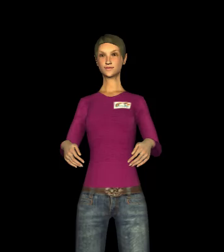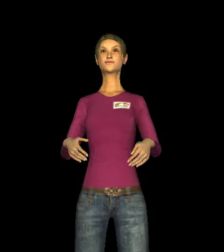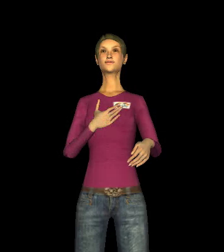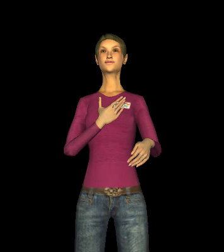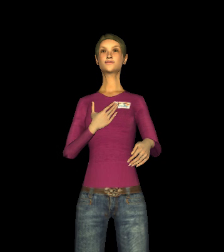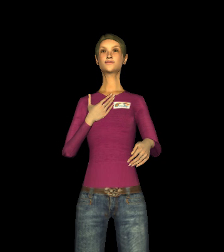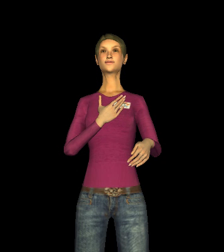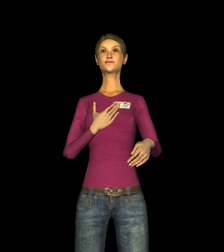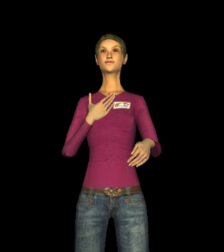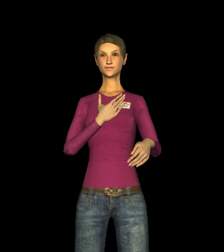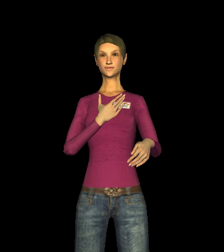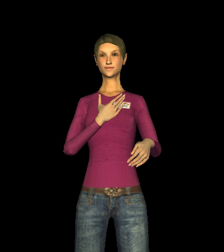سعيد